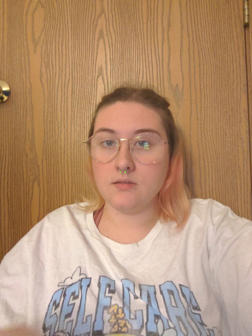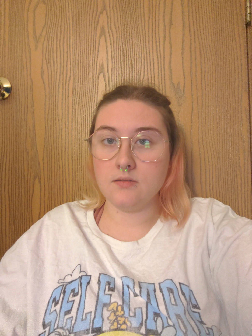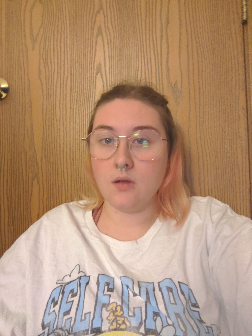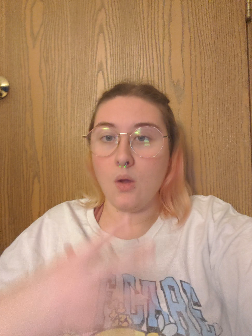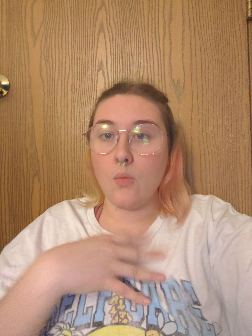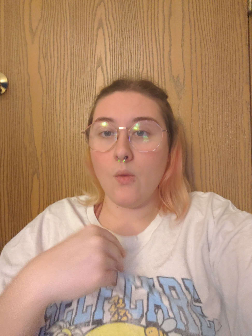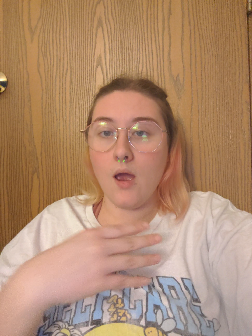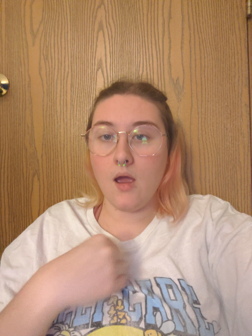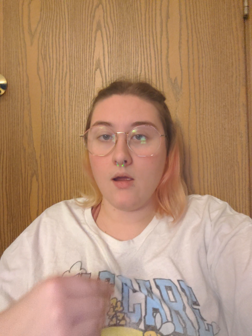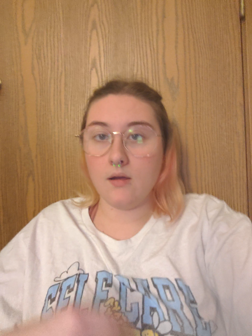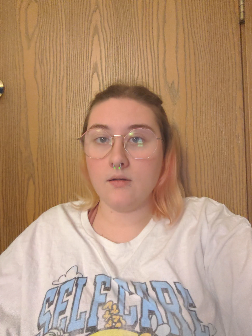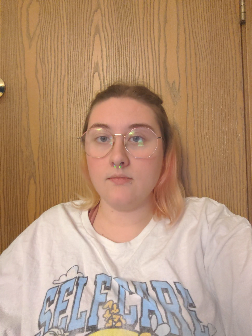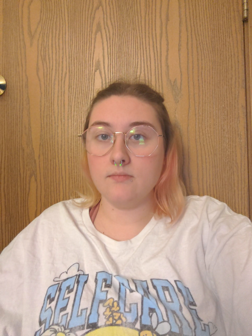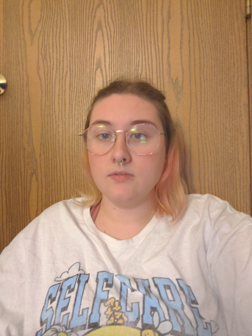white